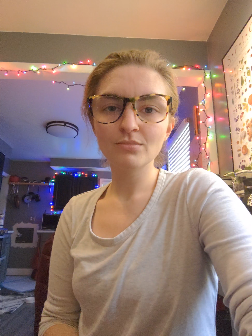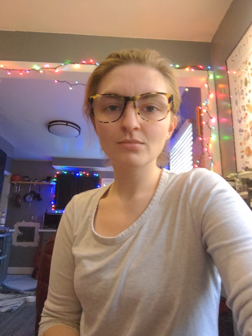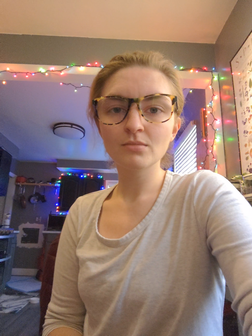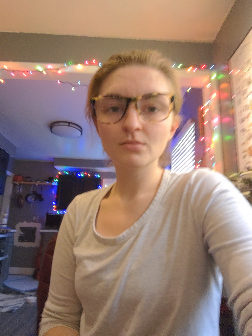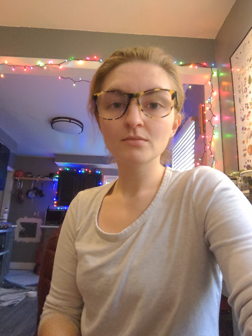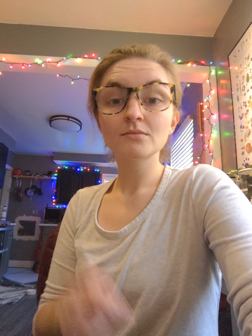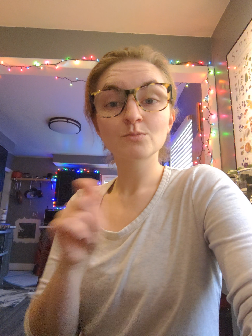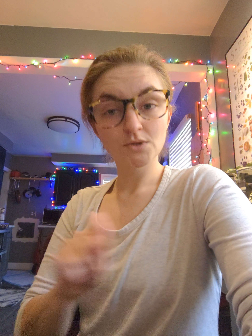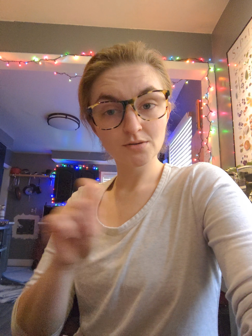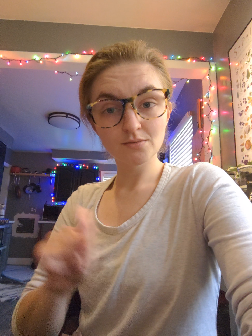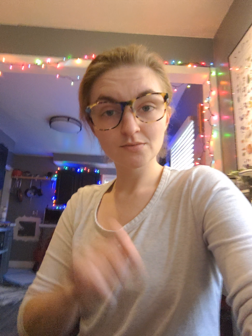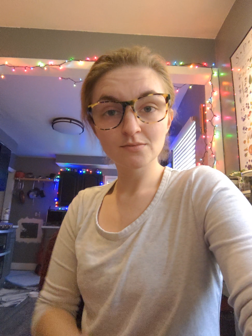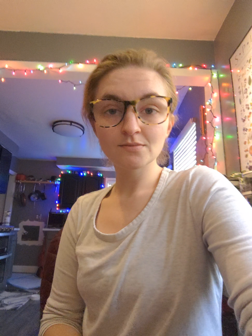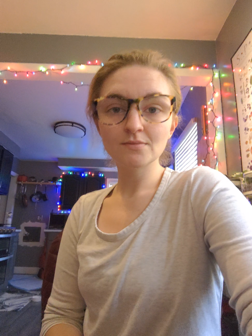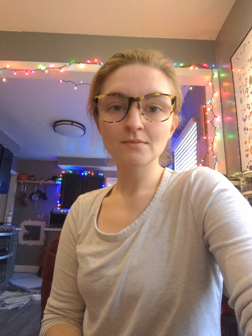pencil